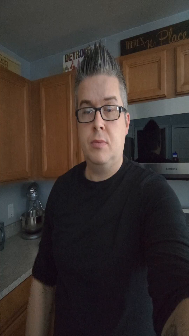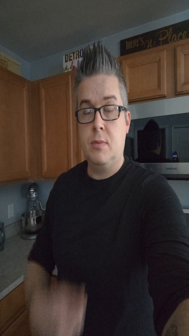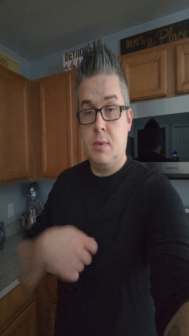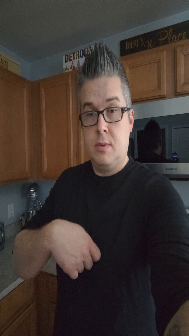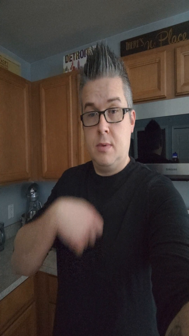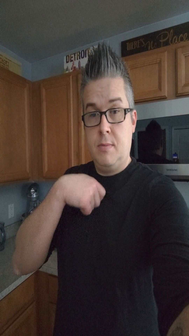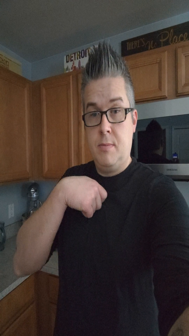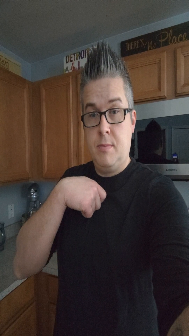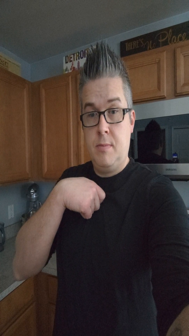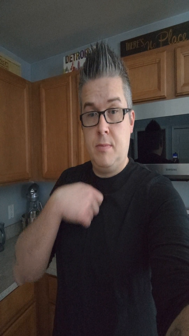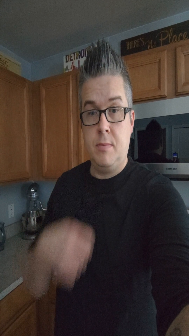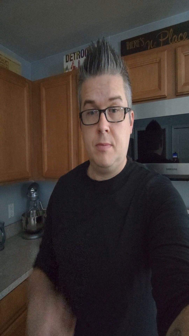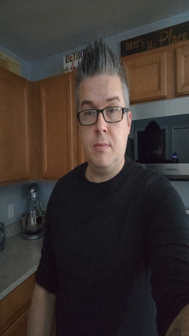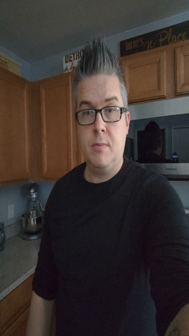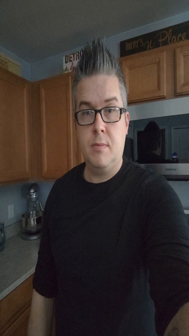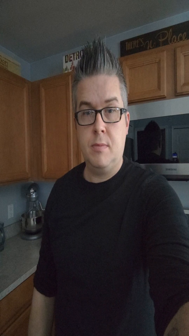zipper